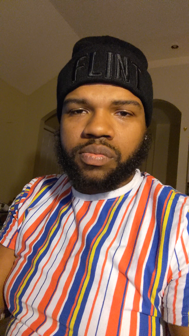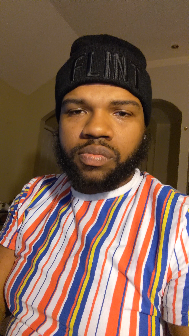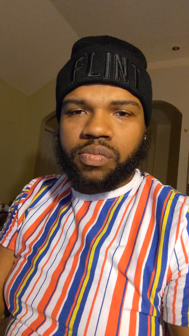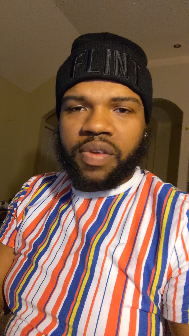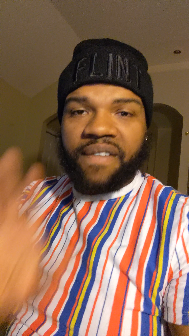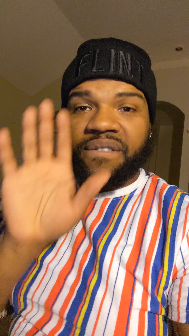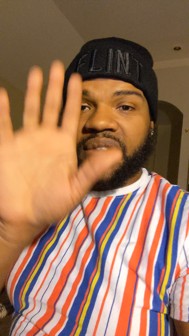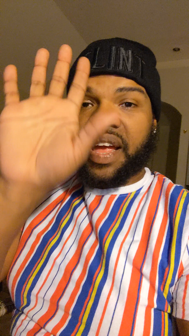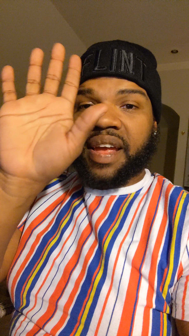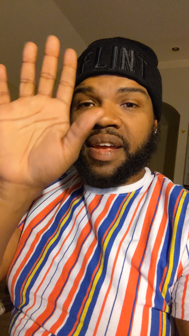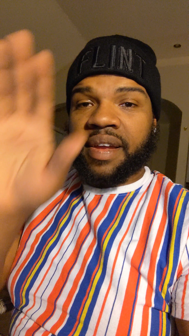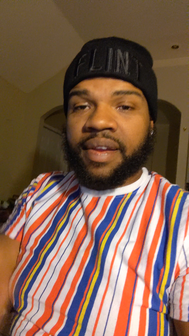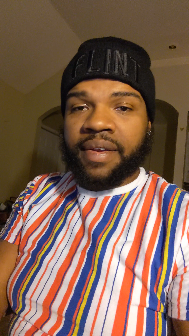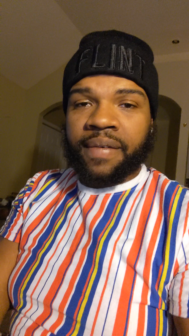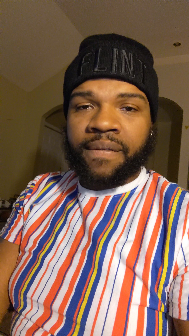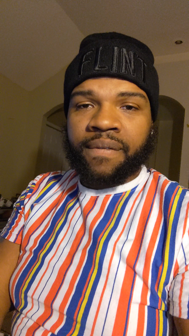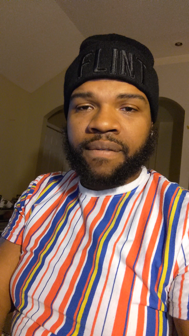give me five